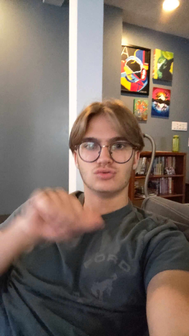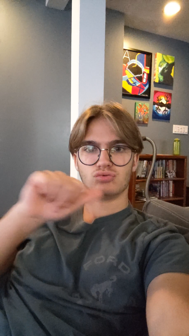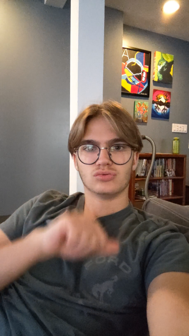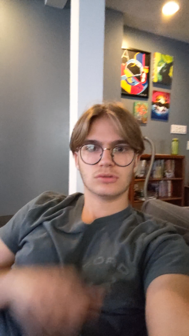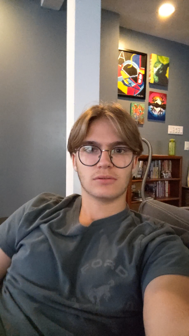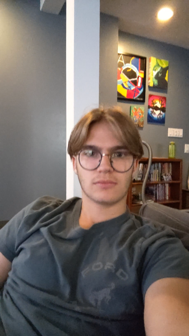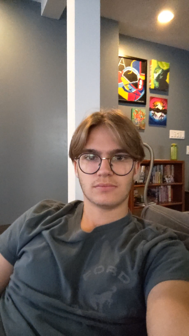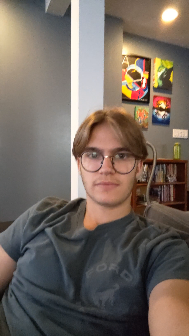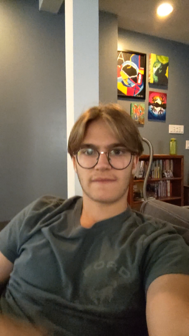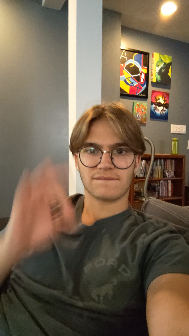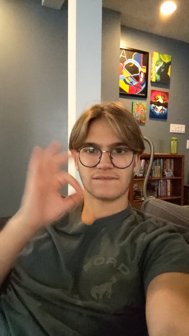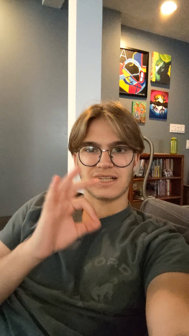fit